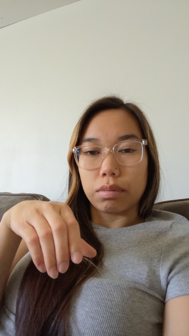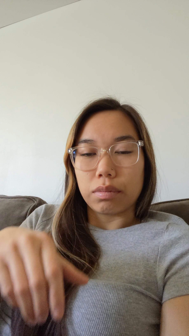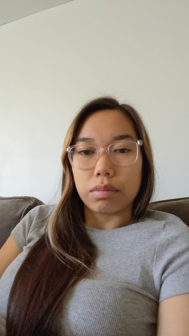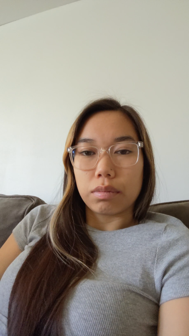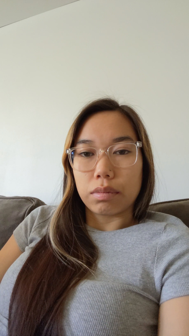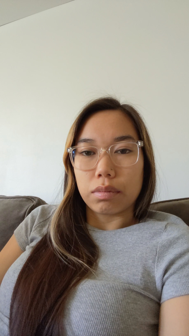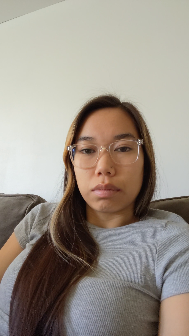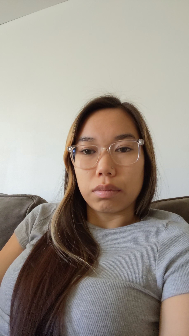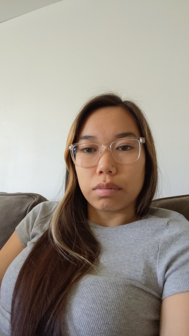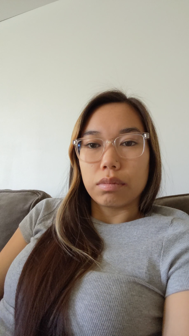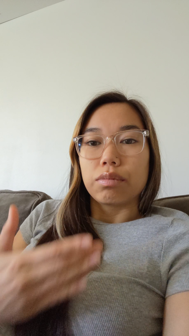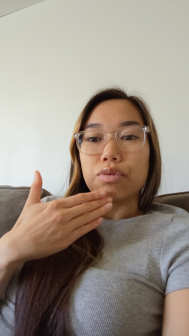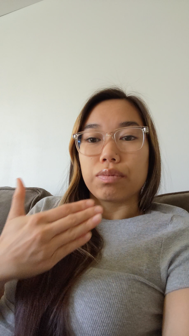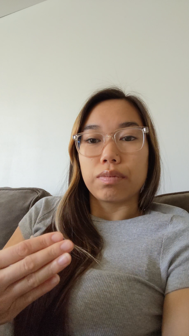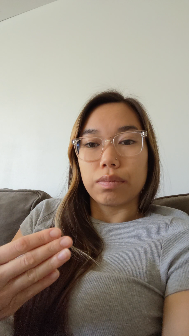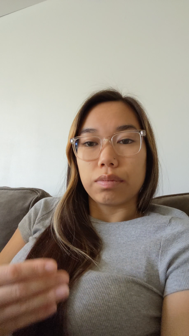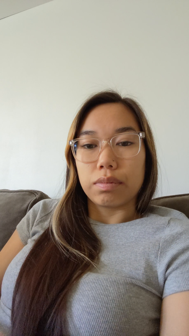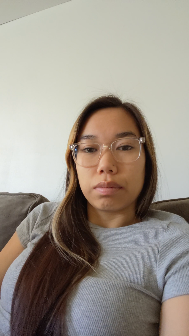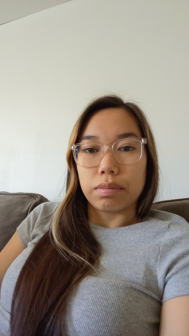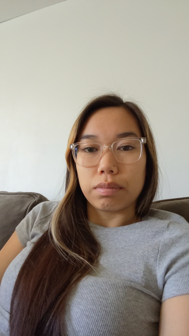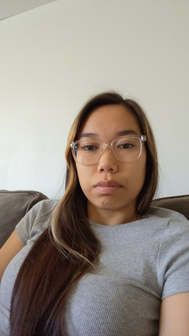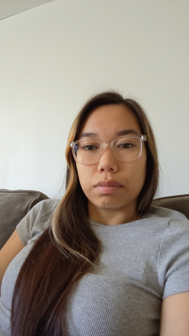good